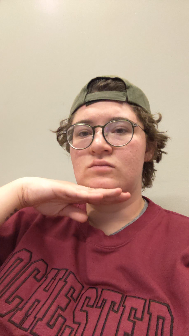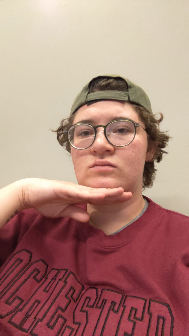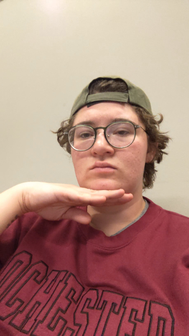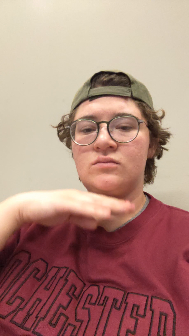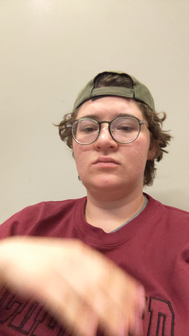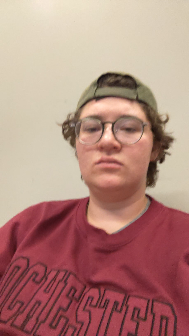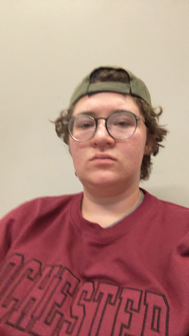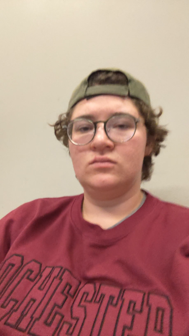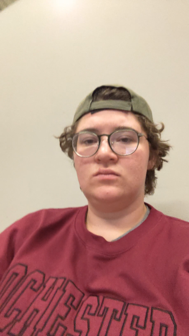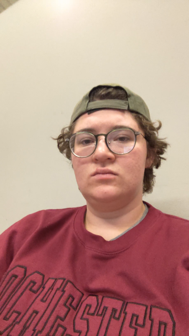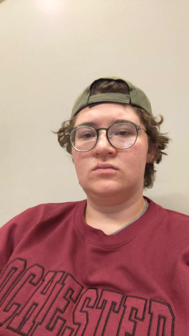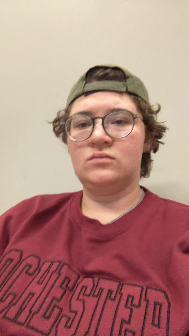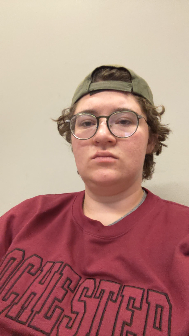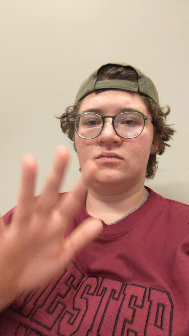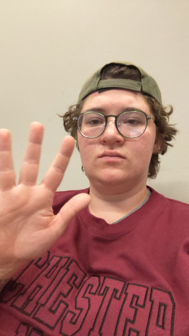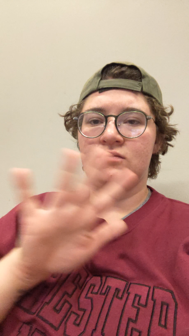full